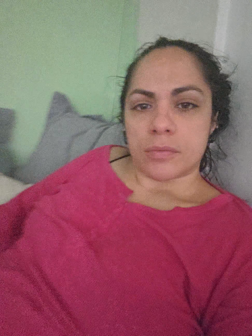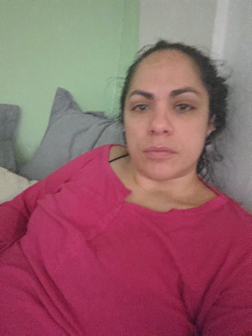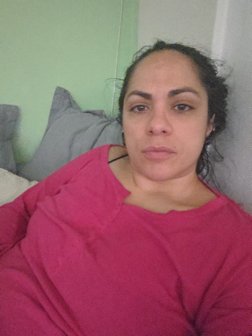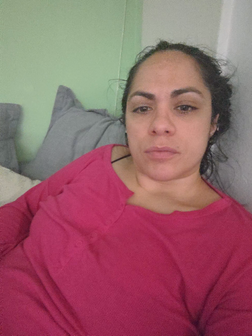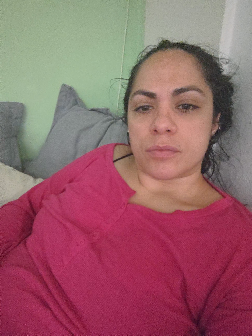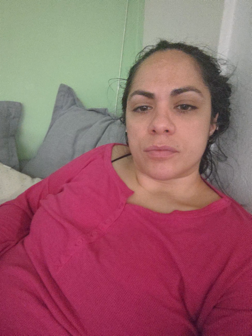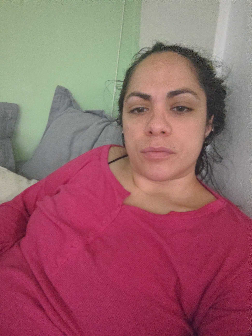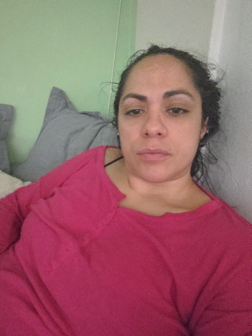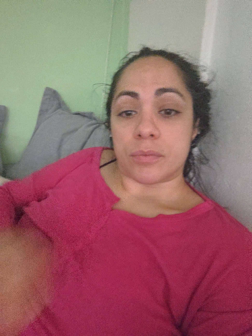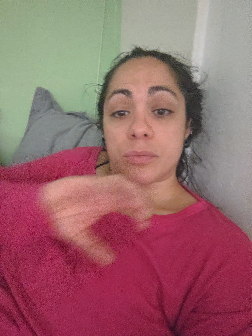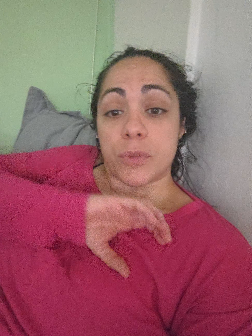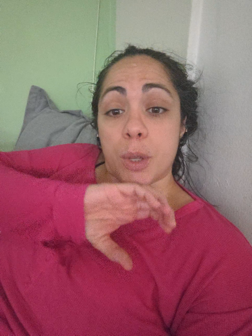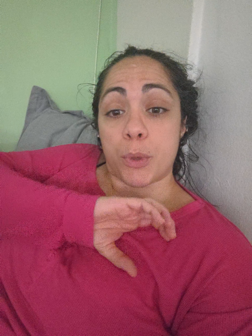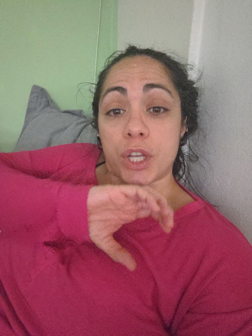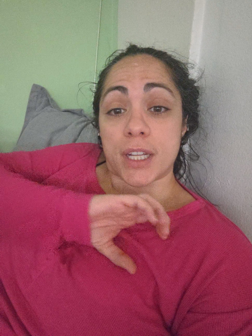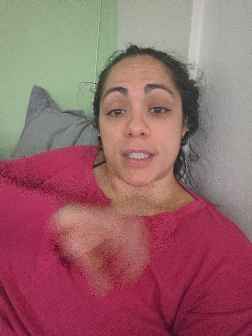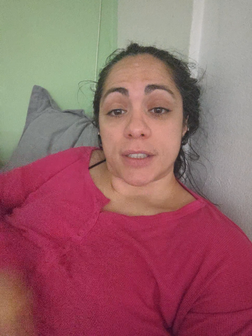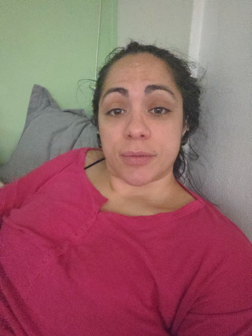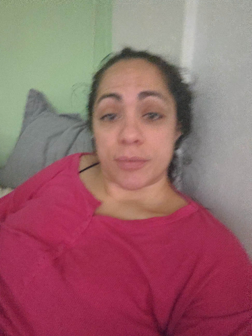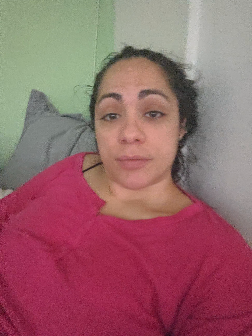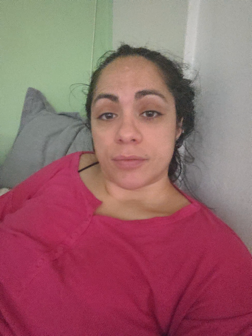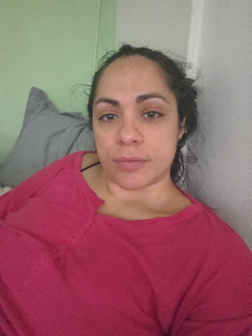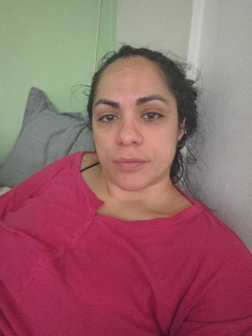police